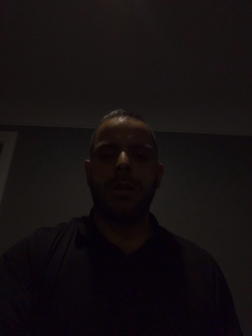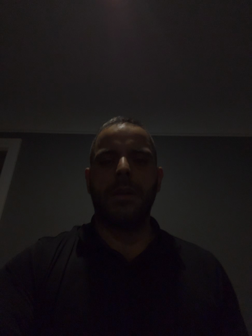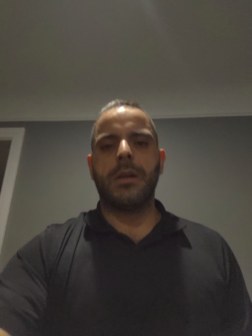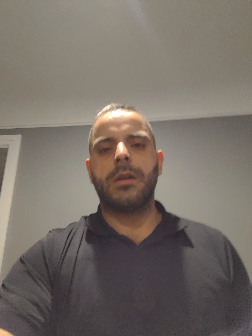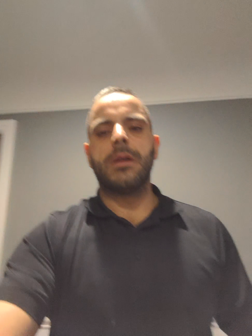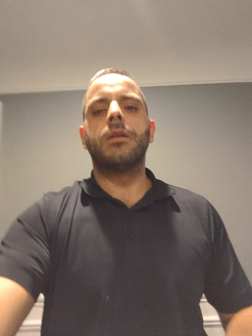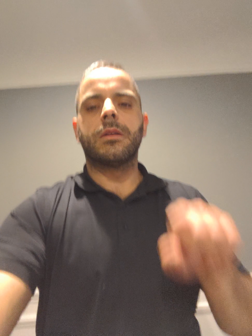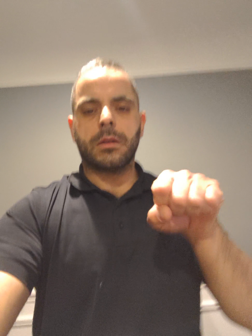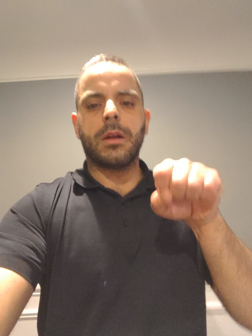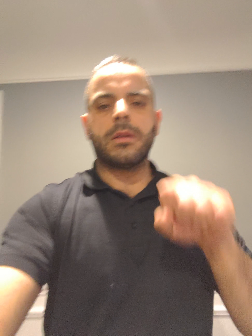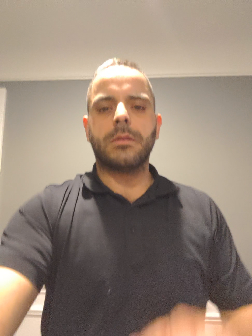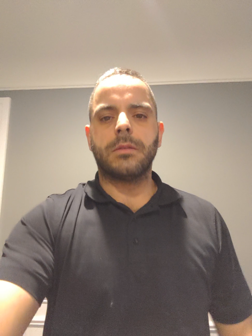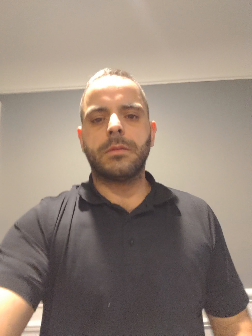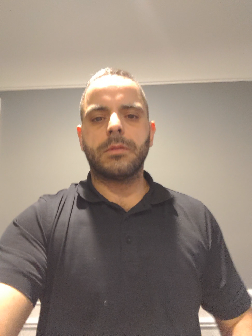yes